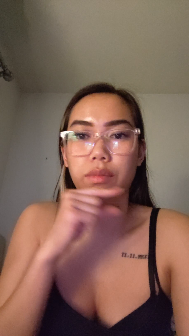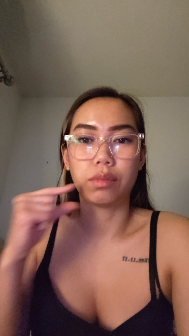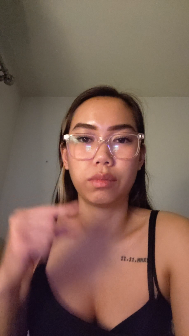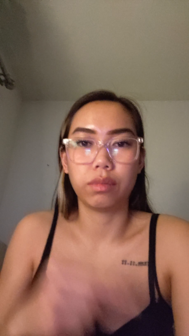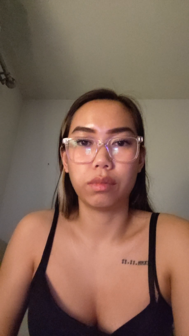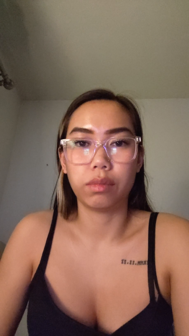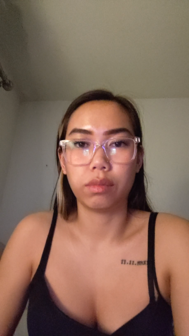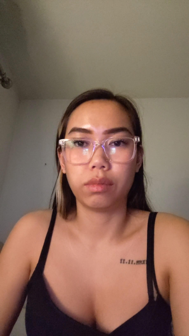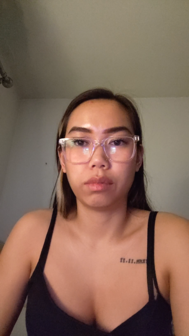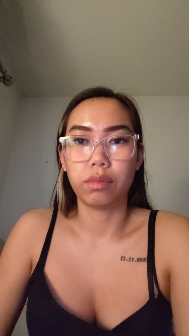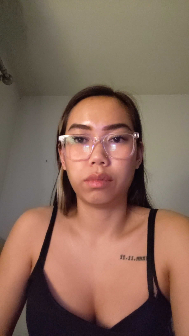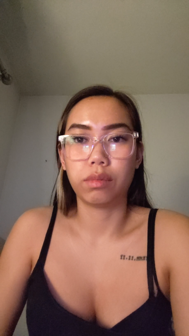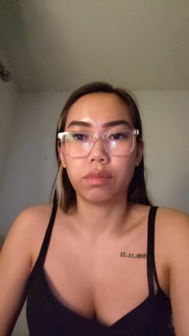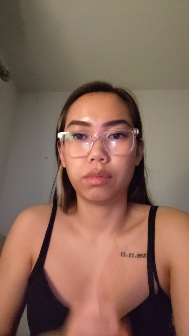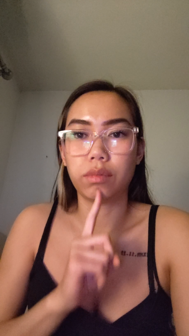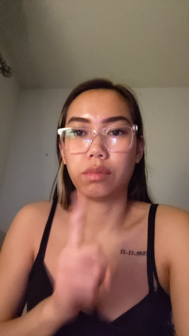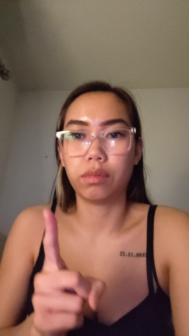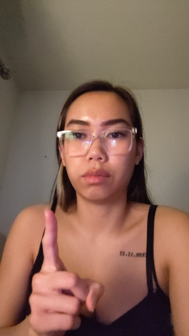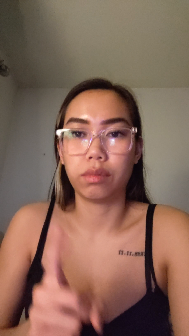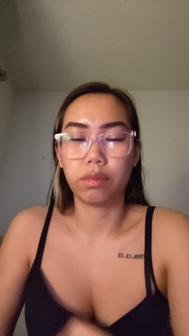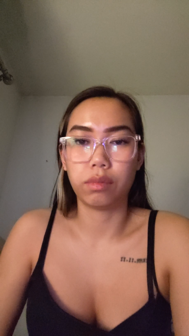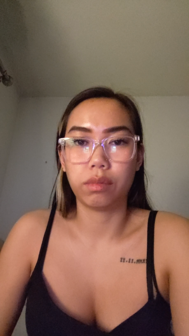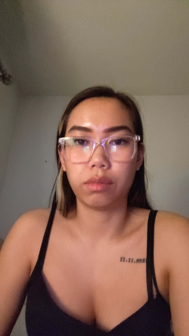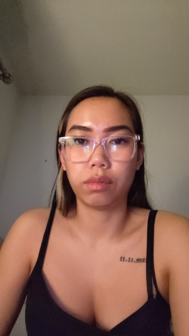is